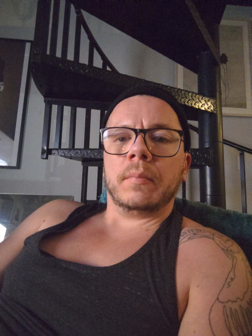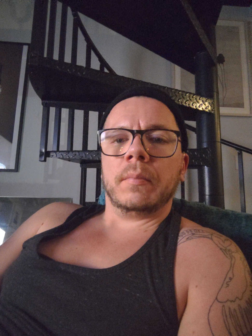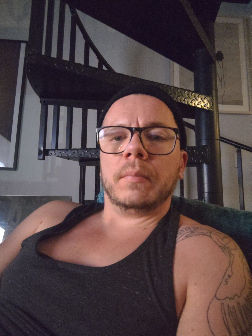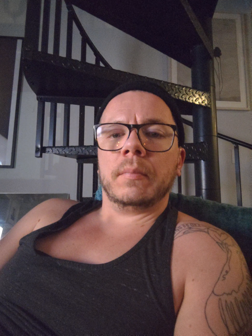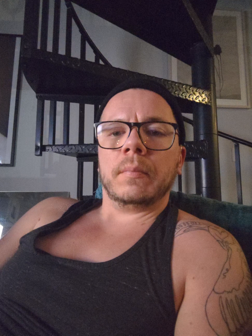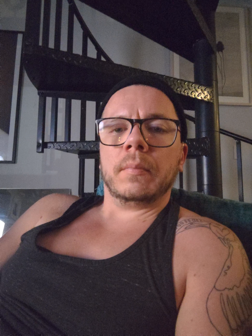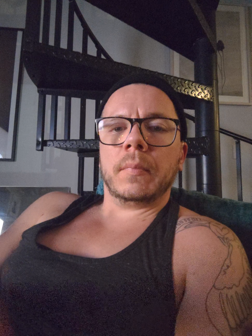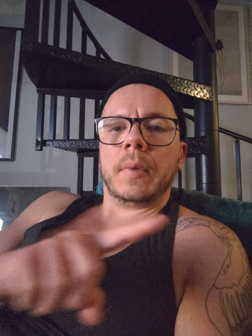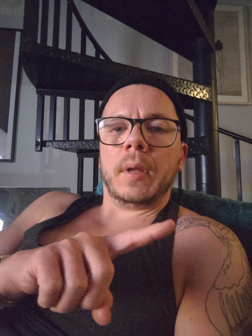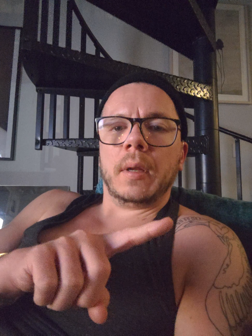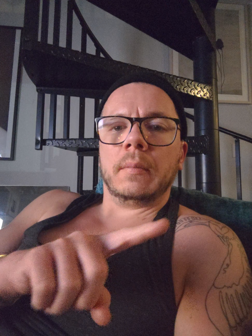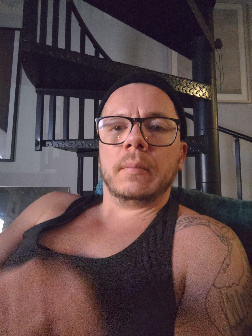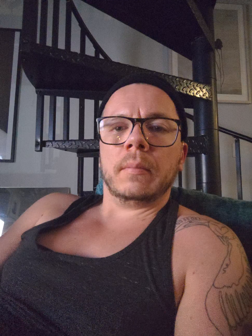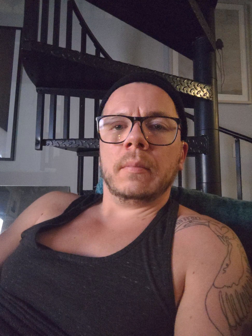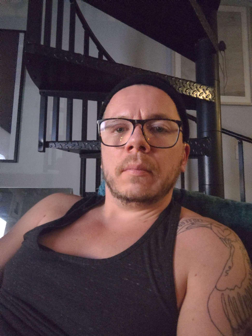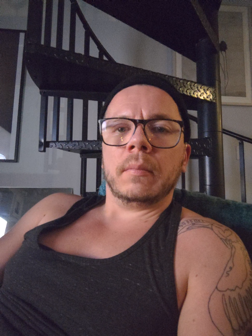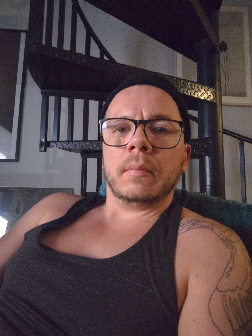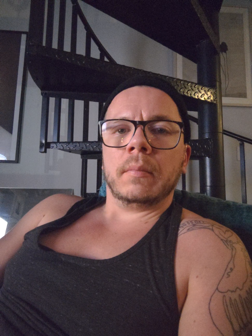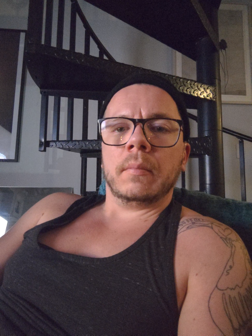he/she/it